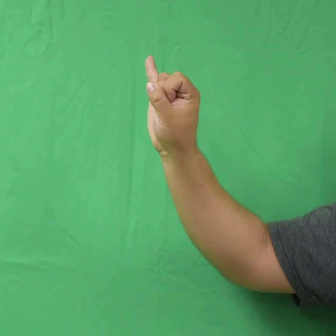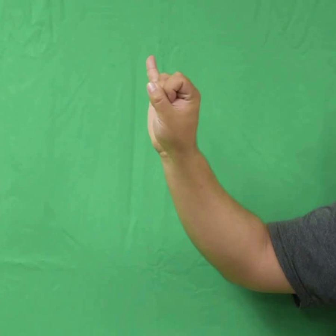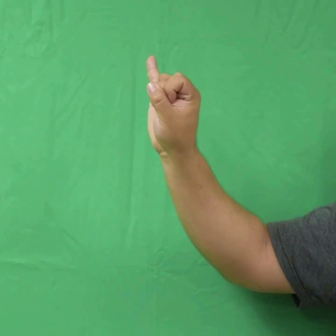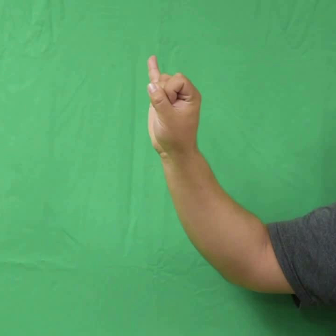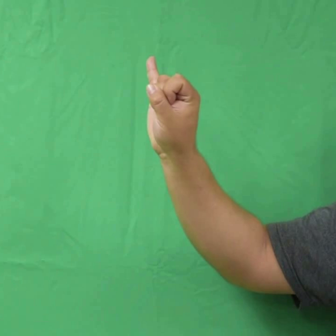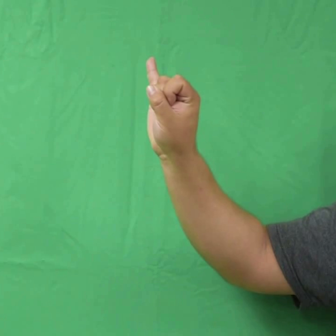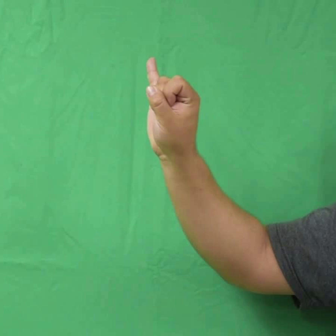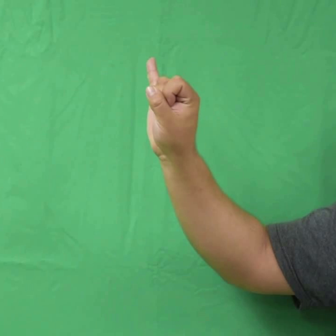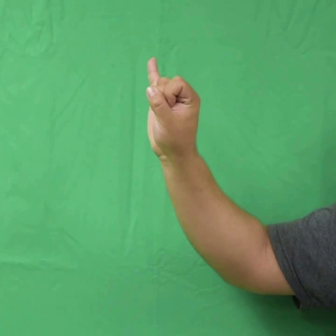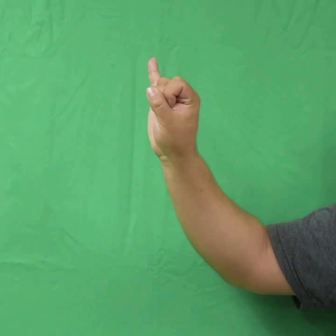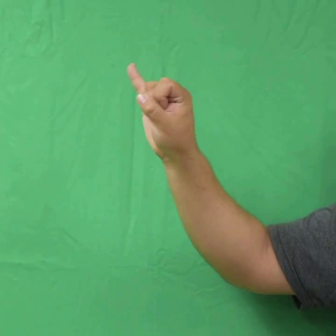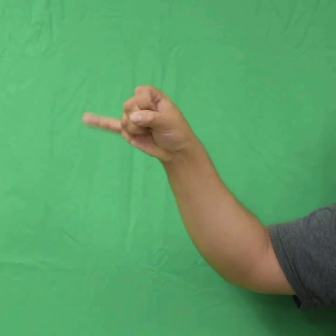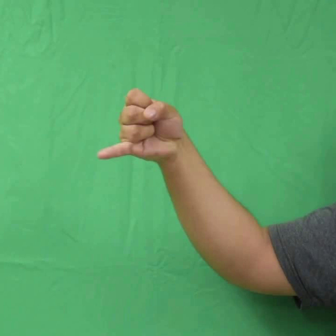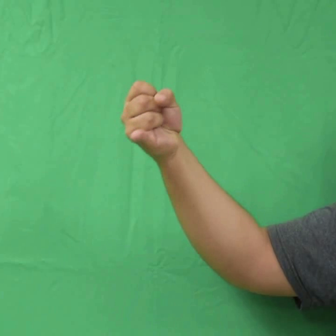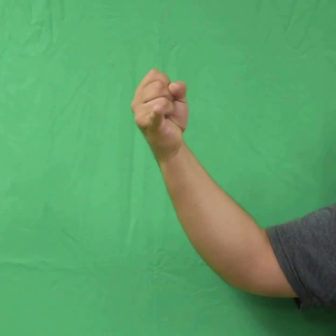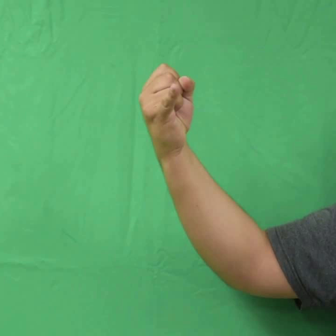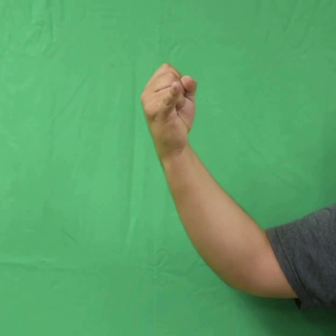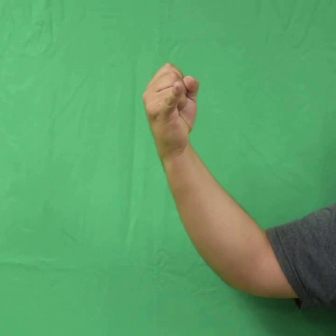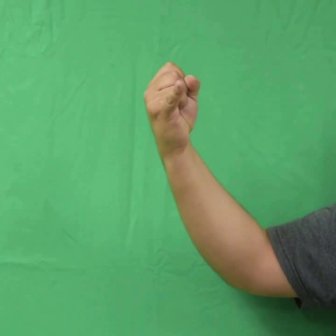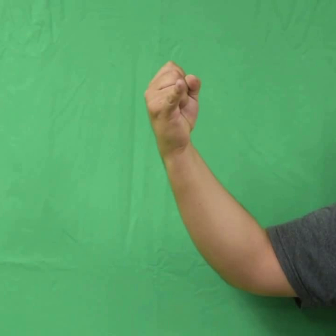J